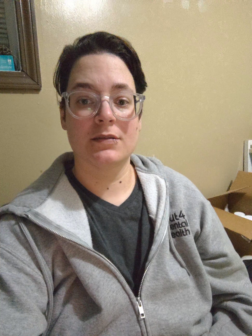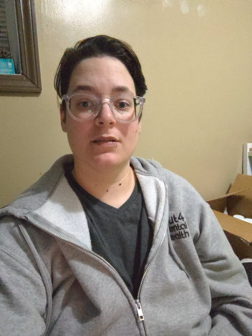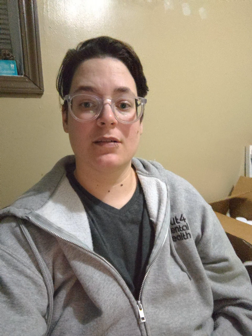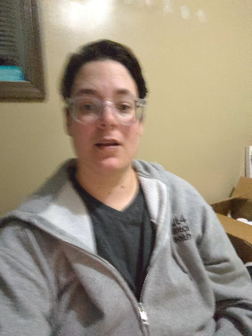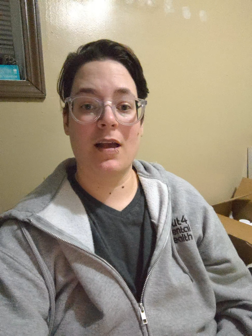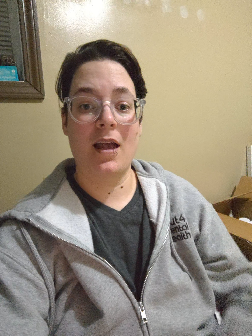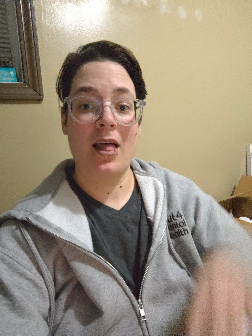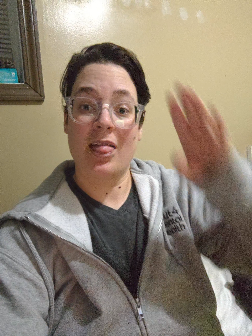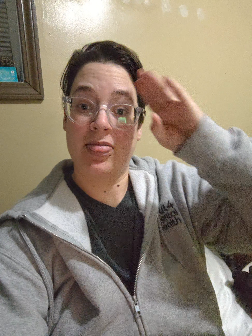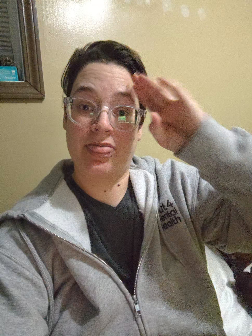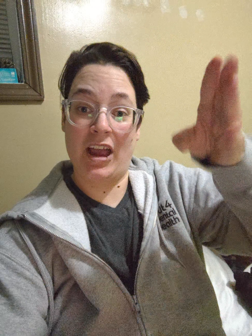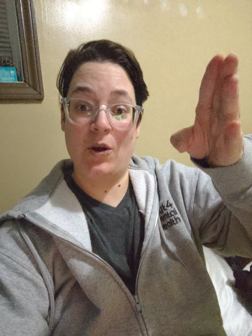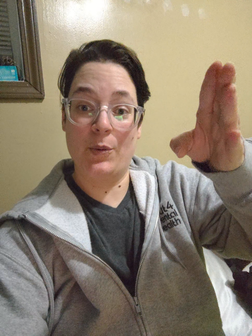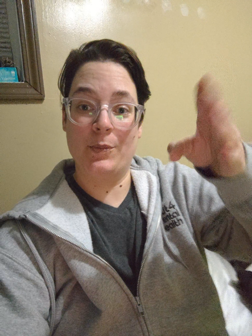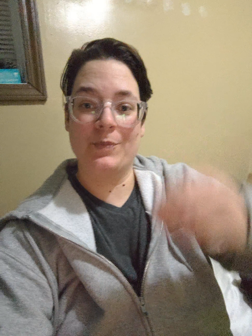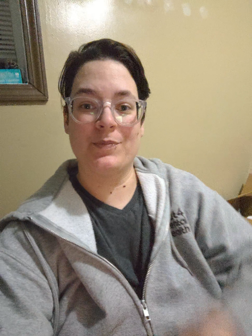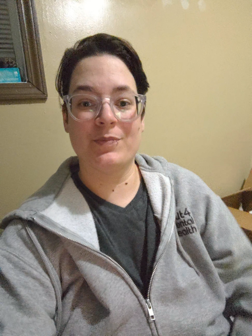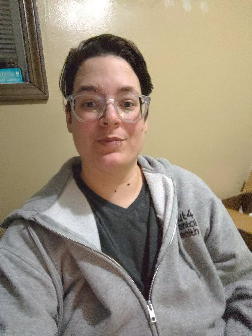hello